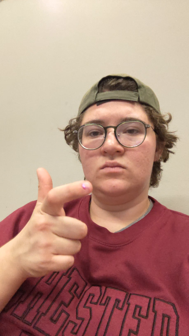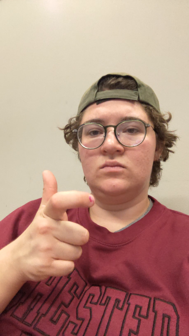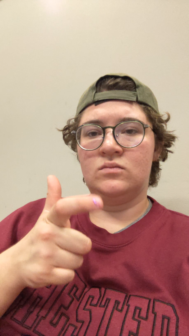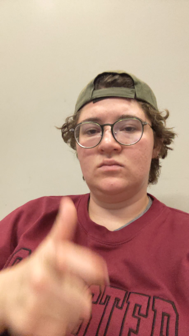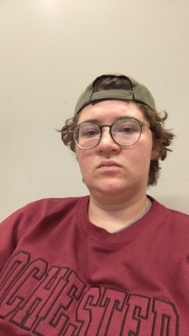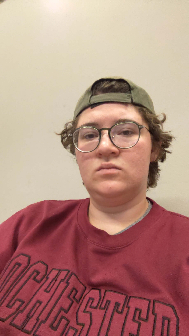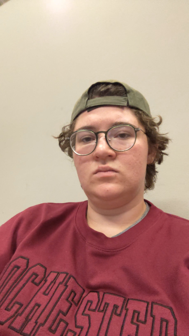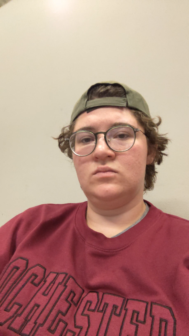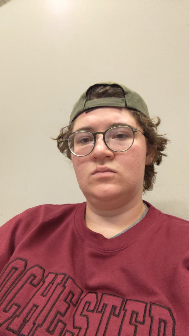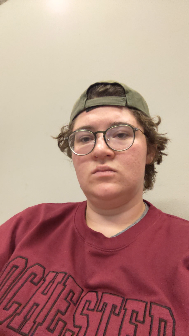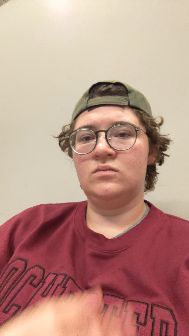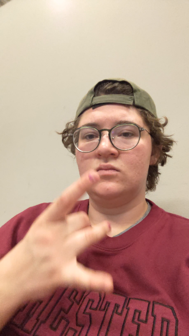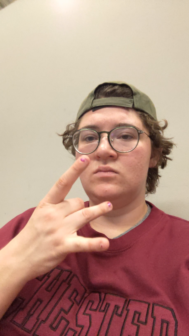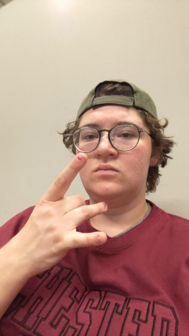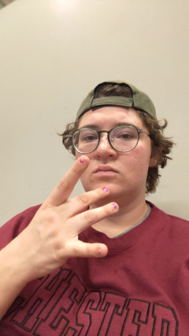light bulb